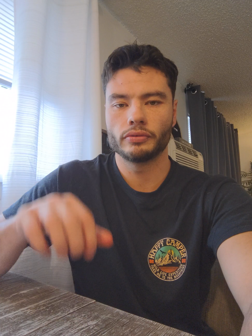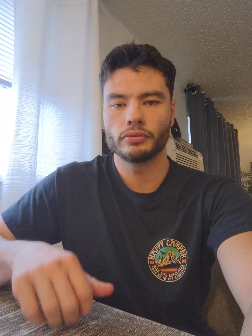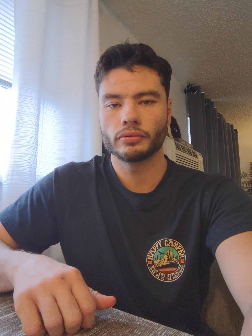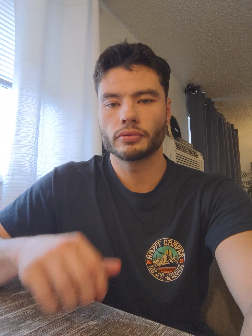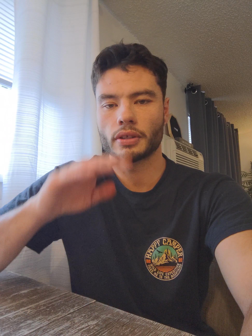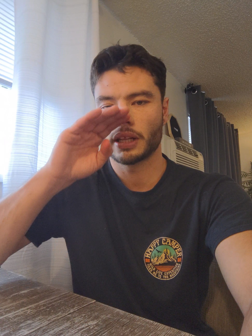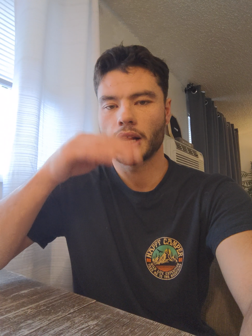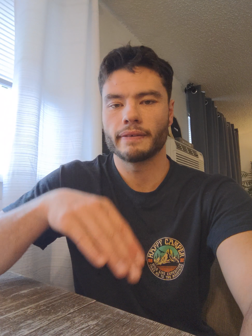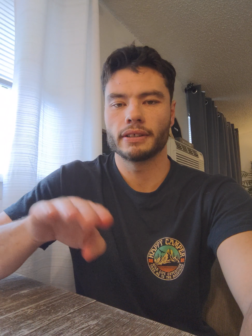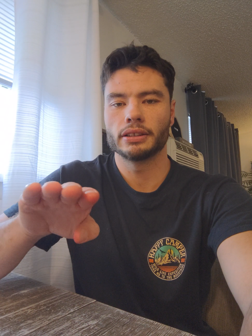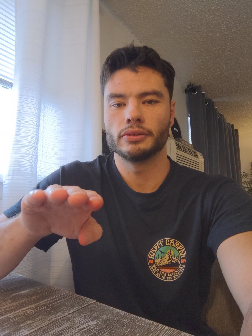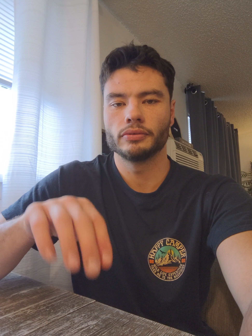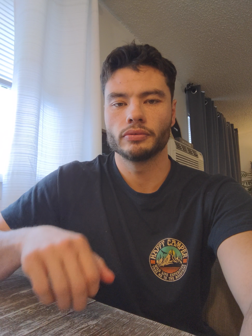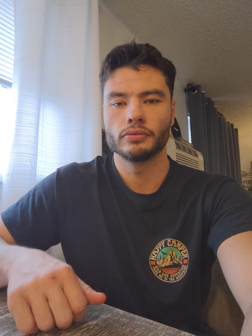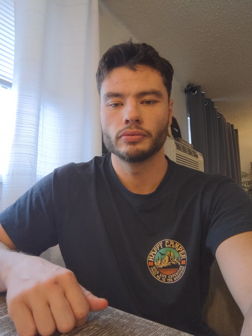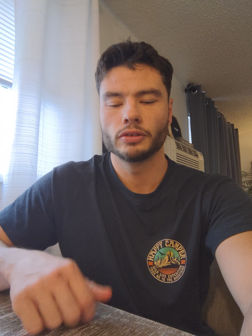elephant